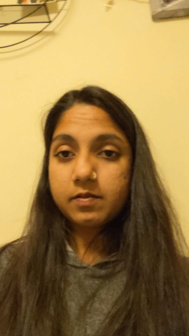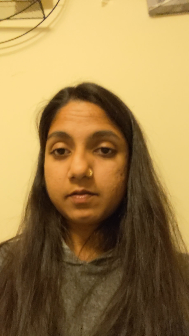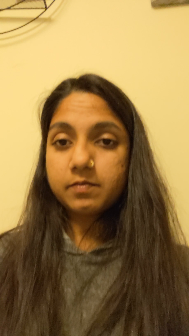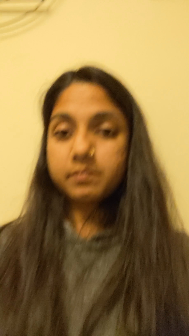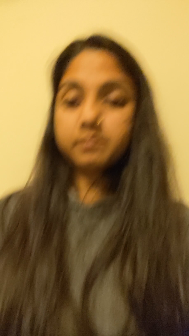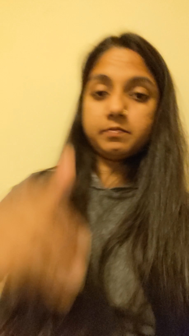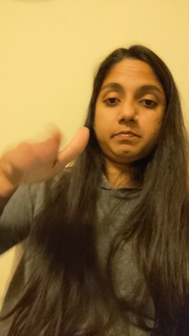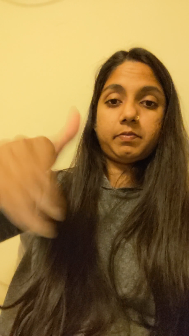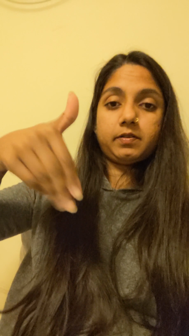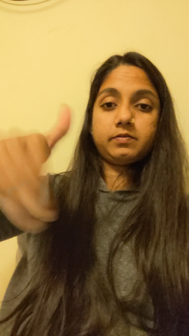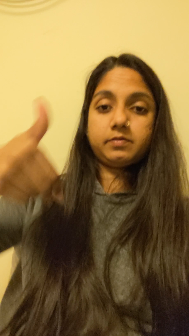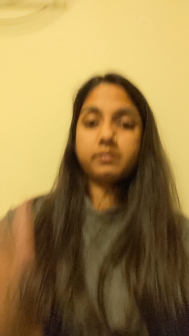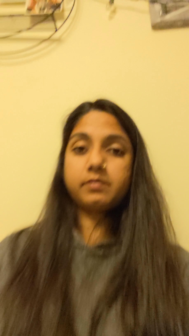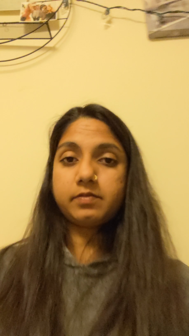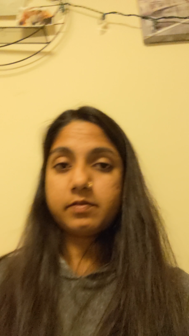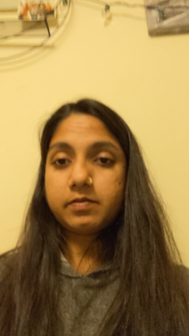pants